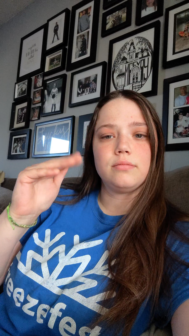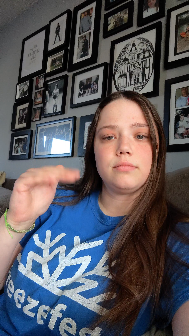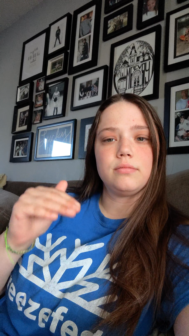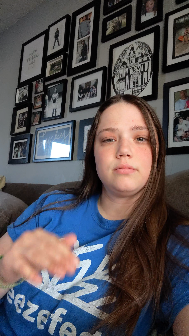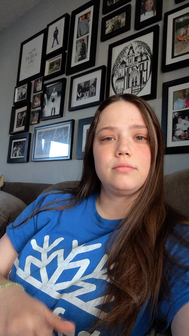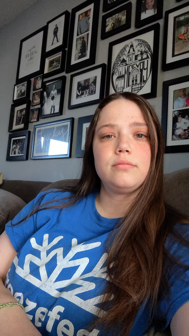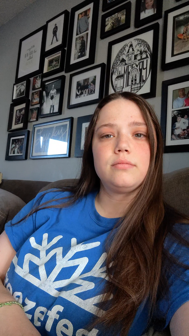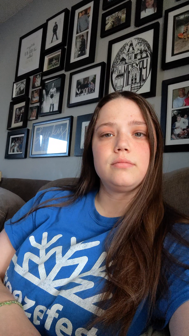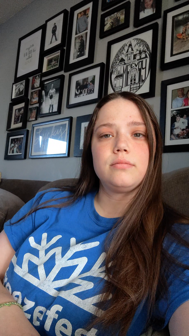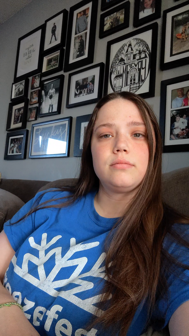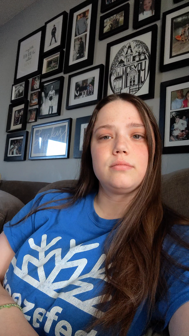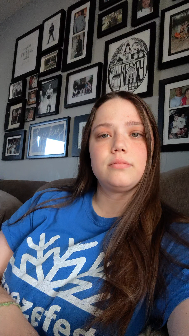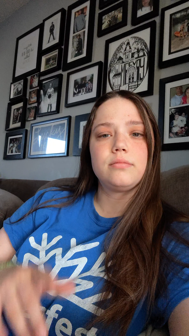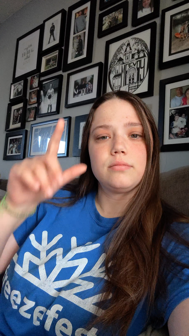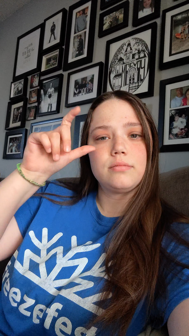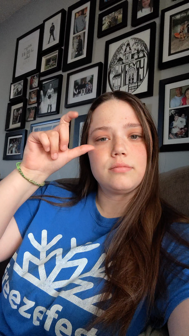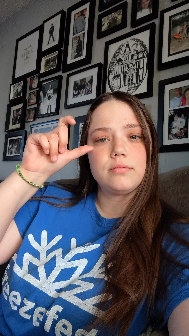camera